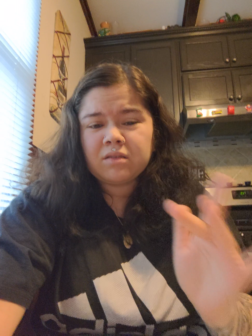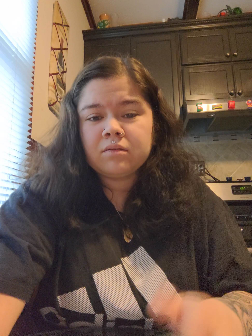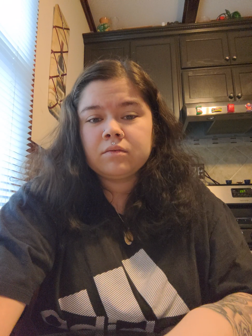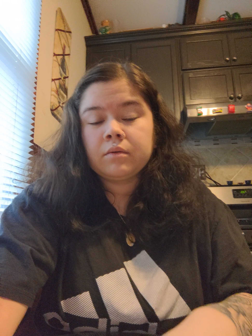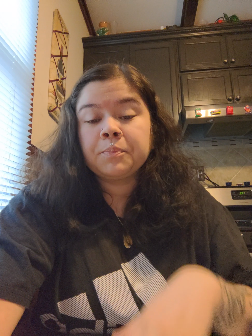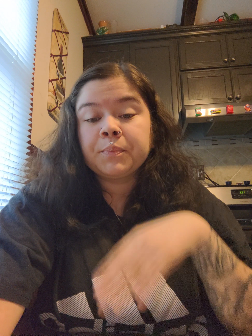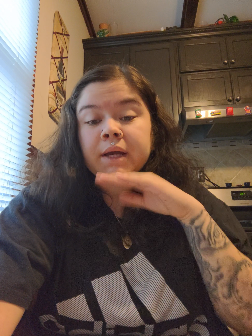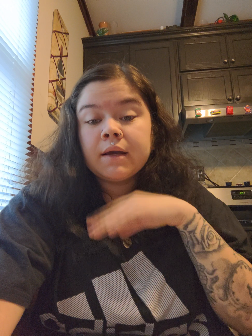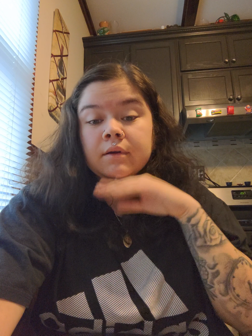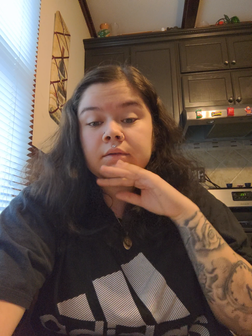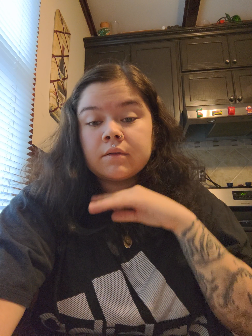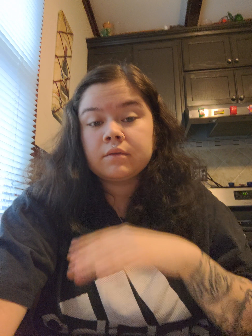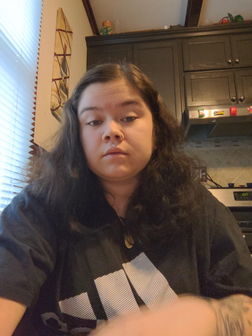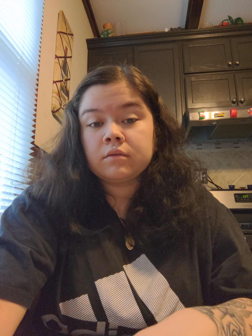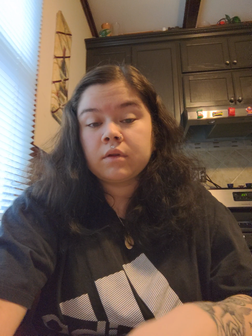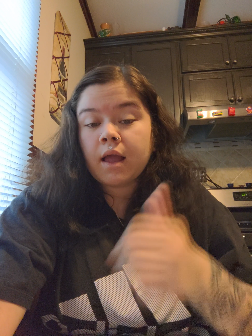pig